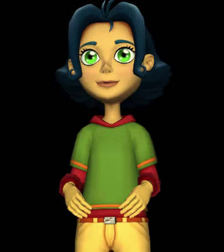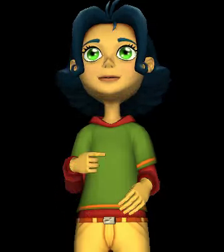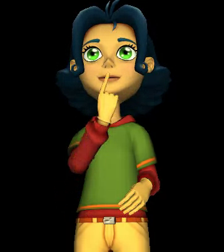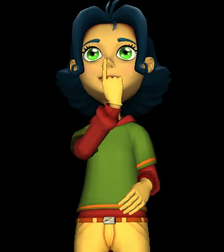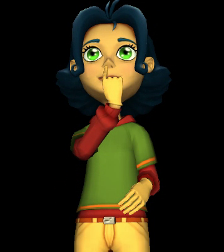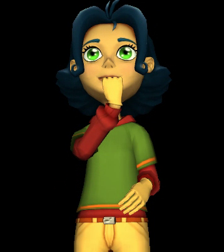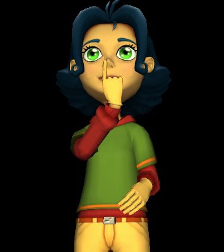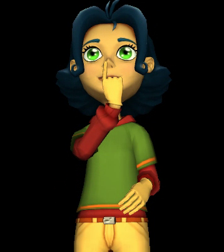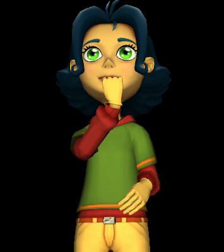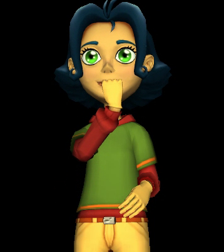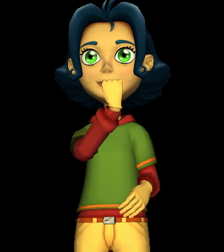أحمر